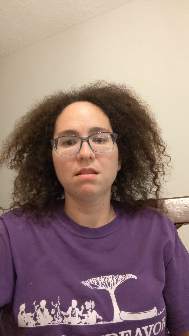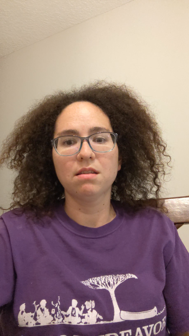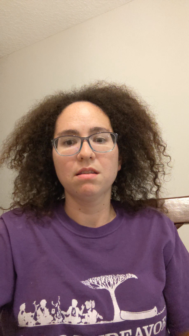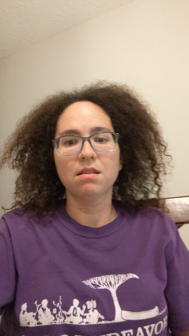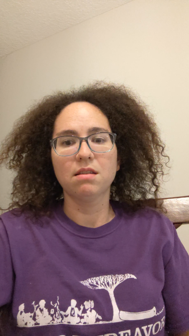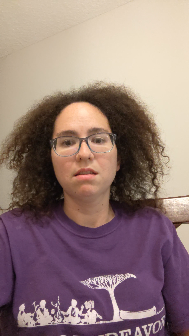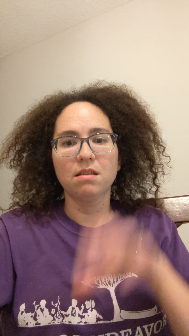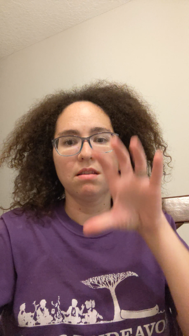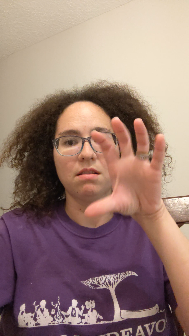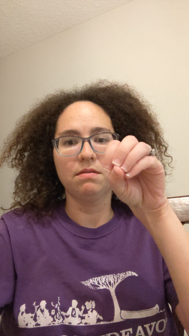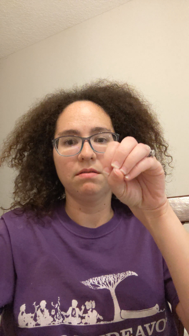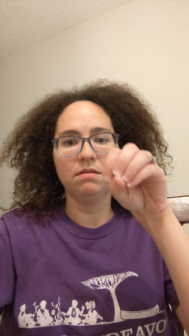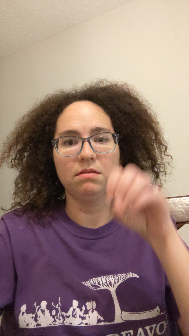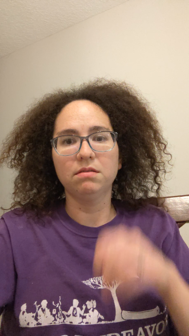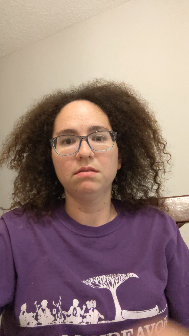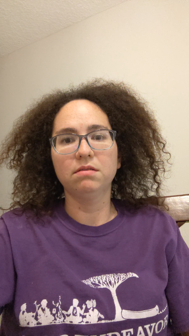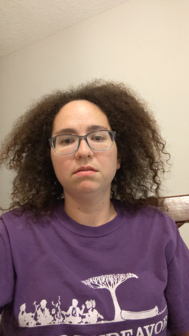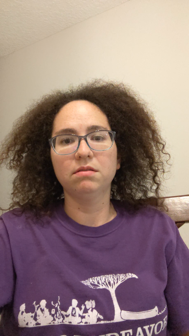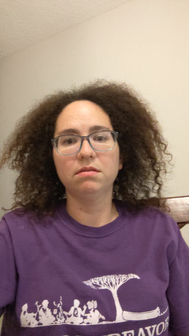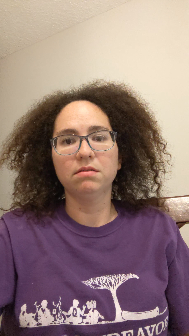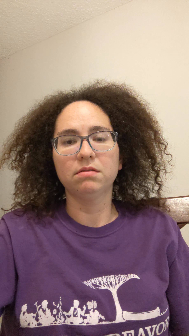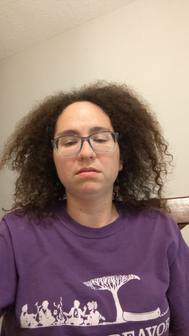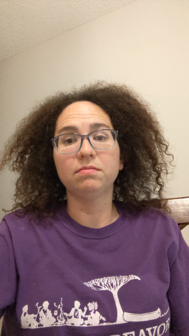bite